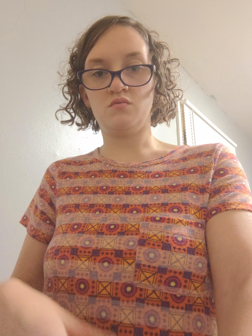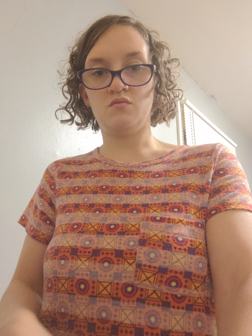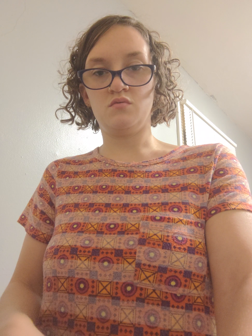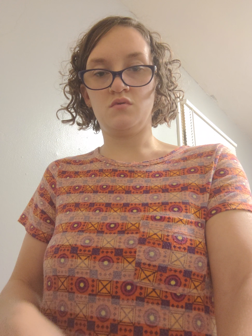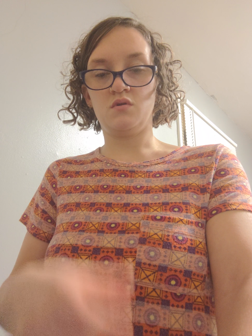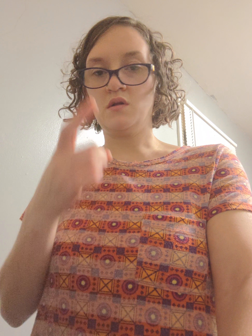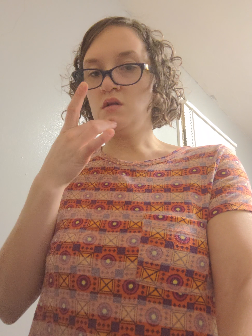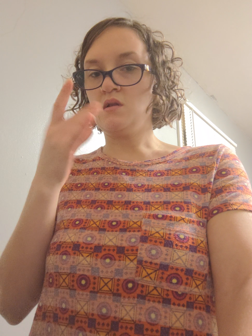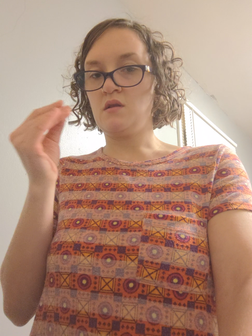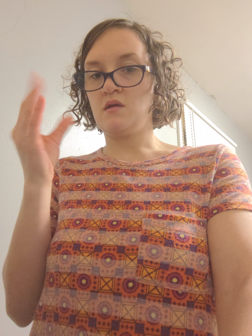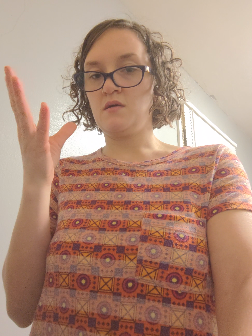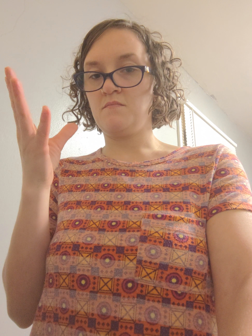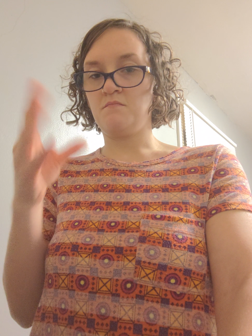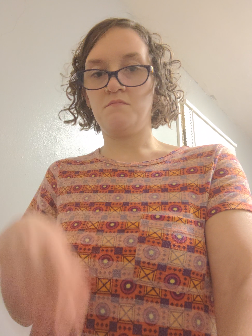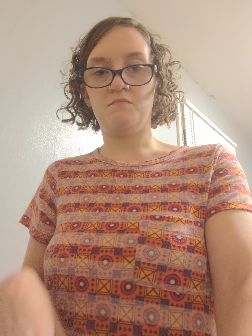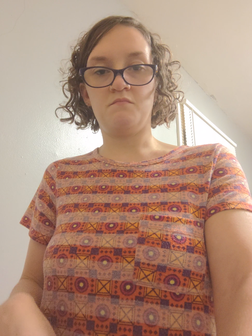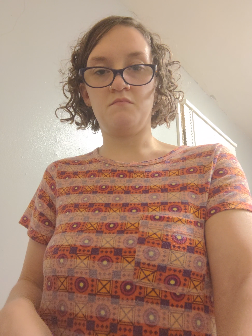lamp